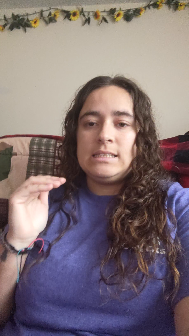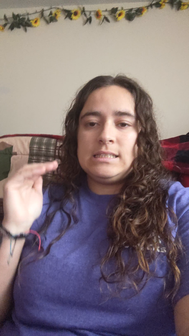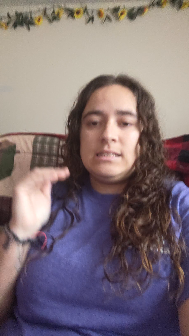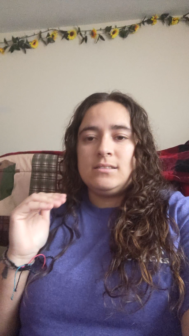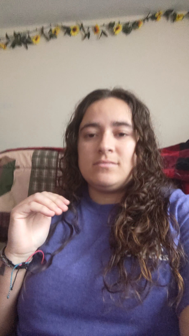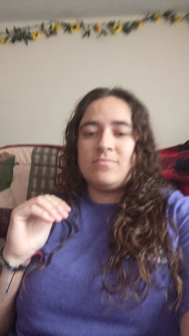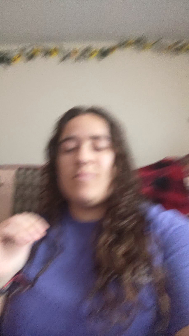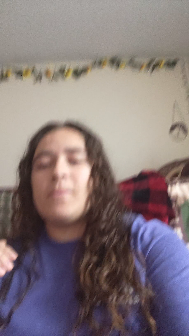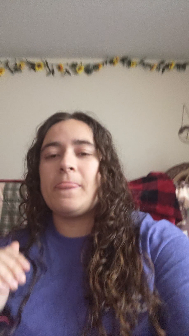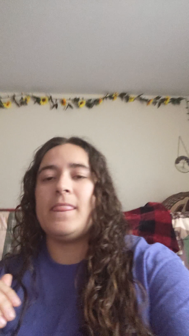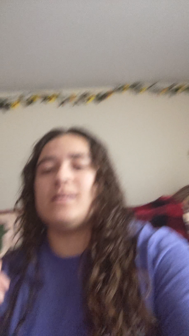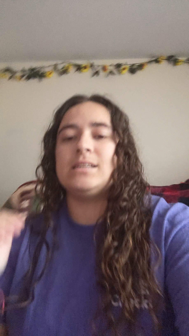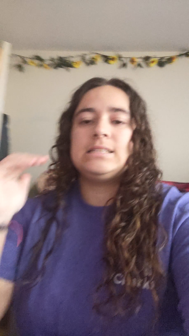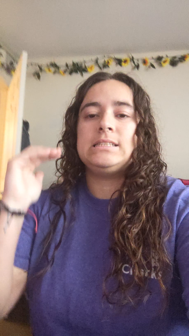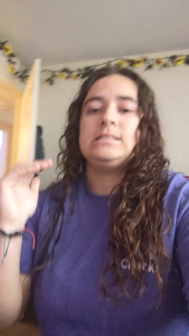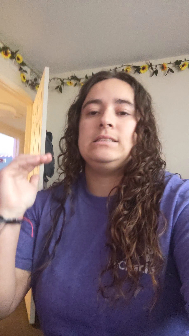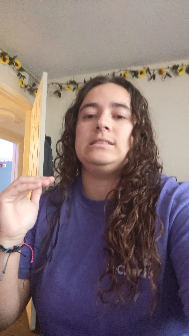little